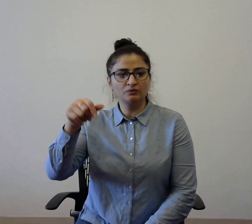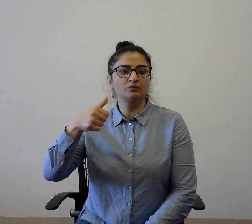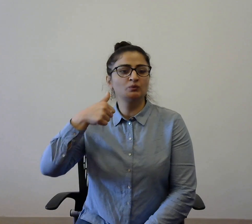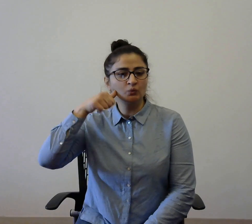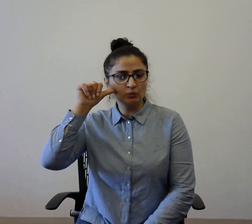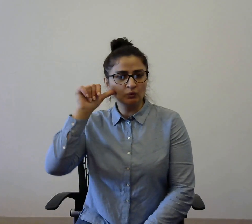dünən